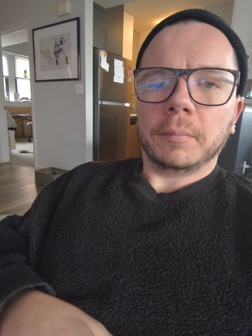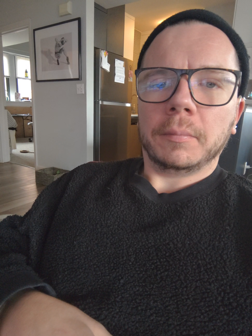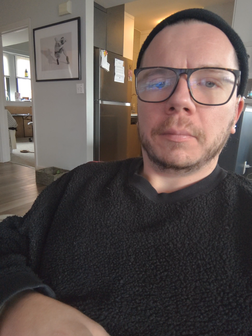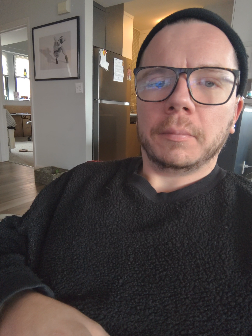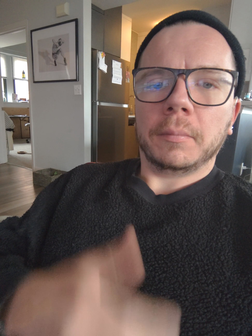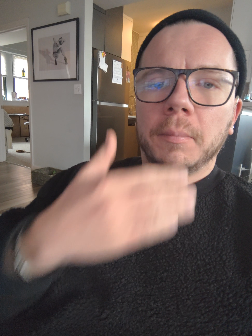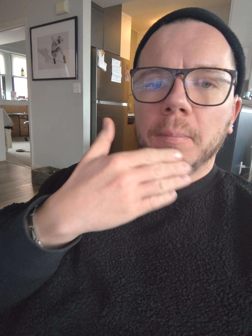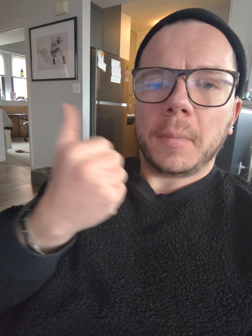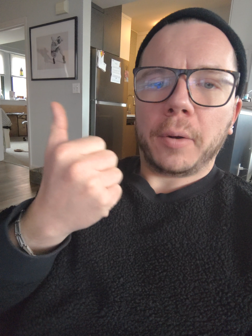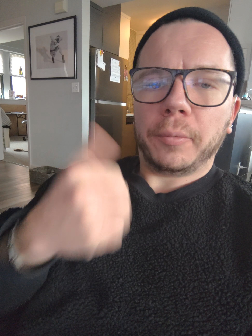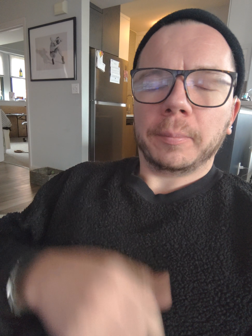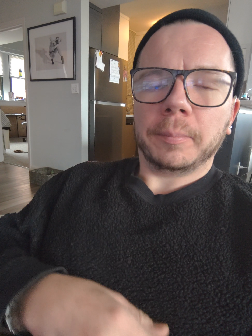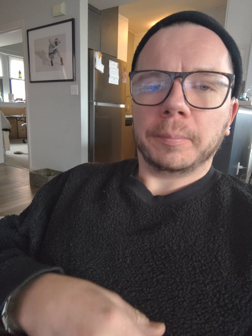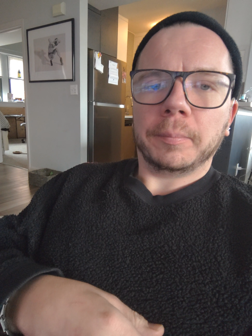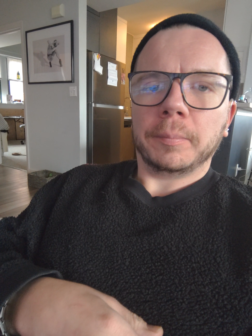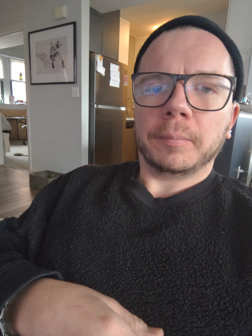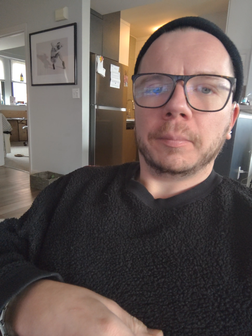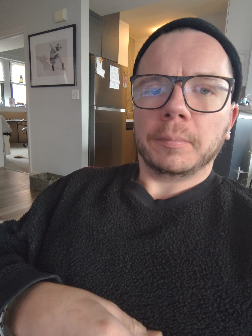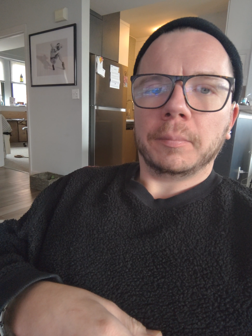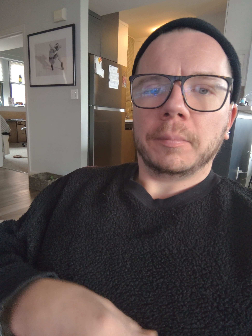better